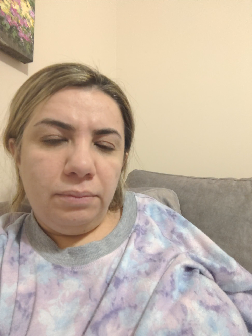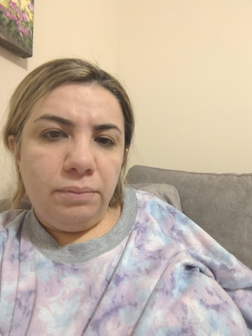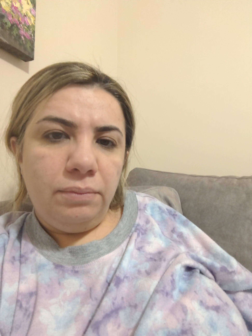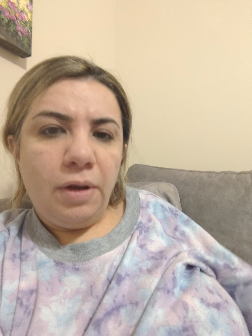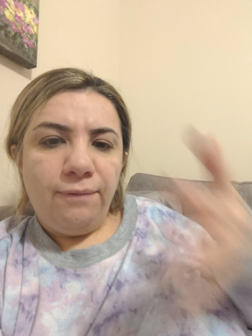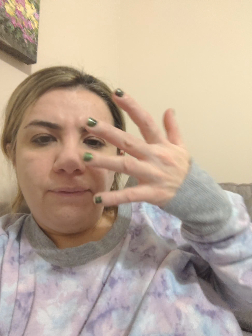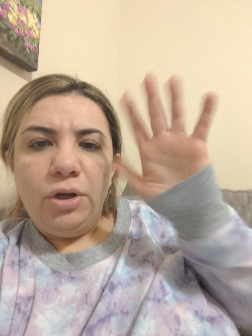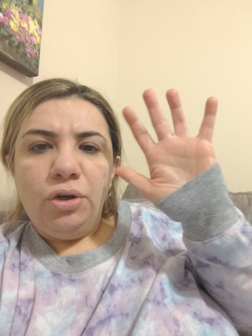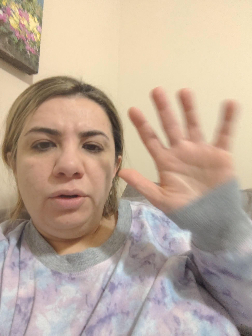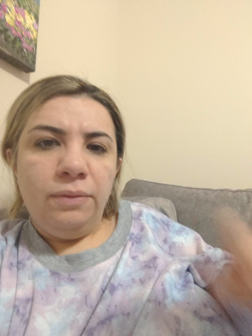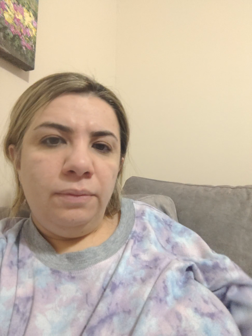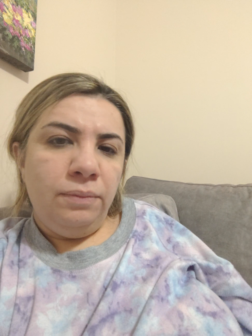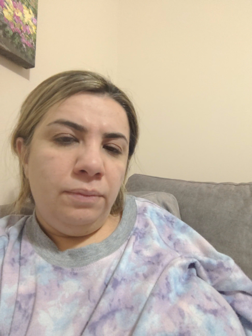finish